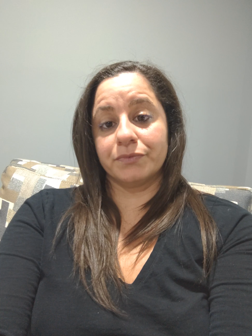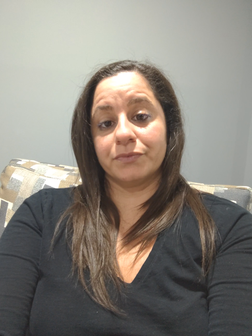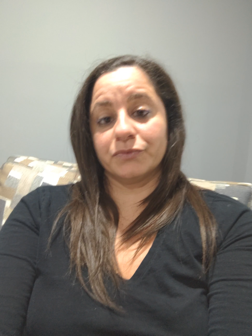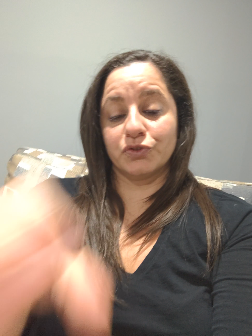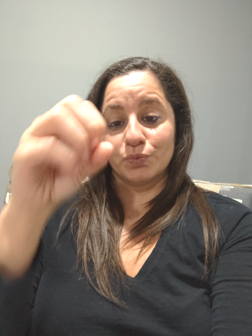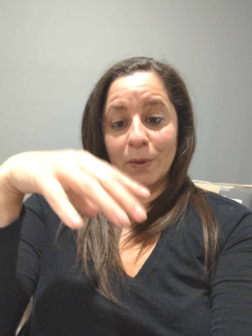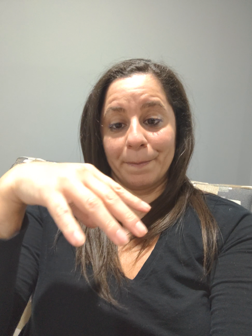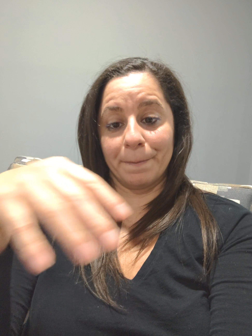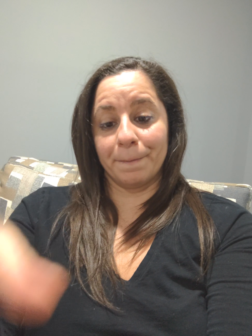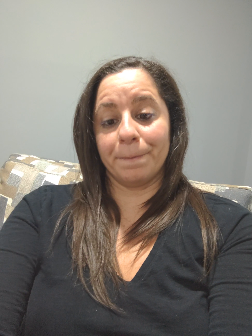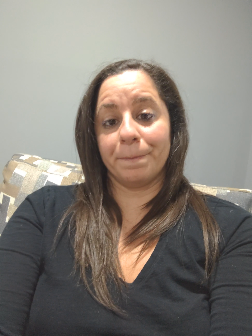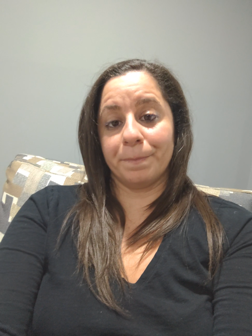drop